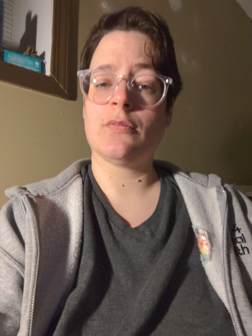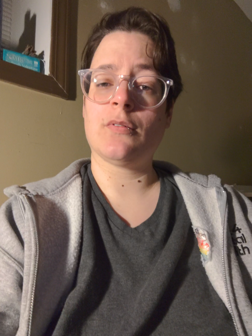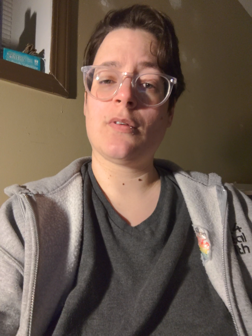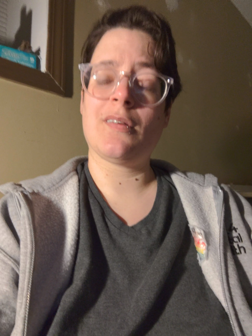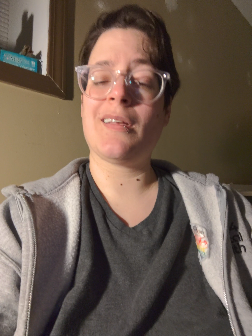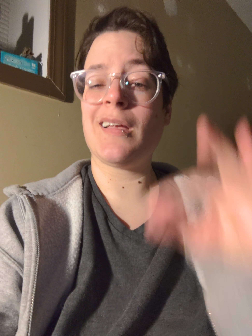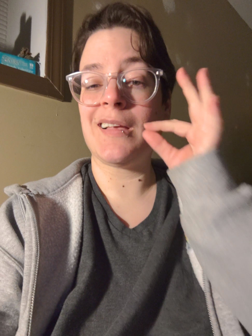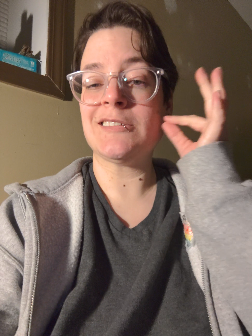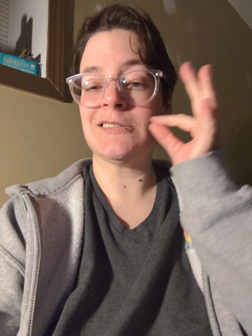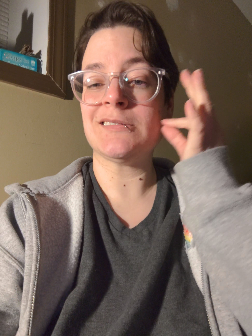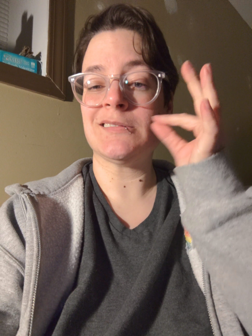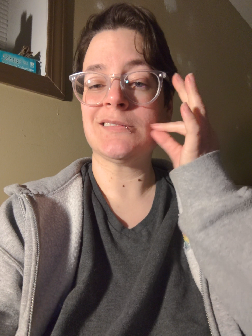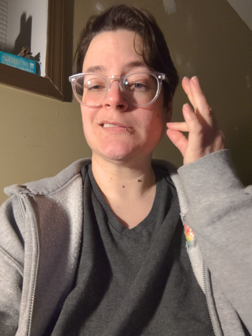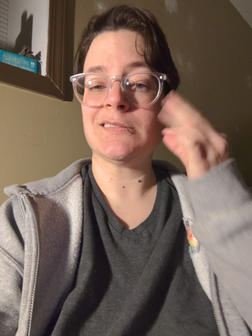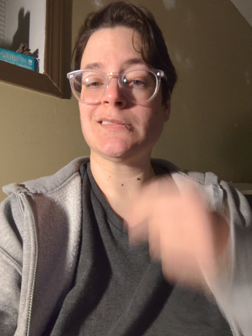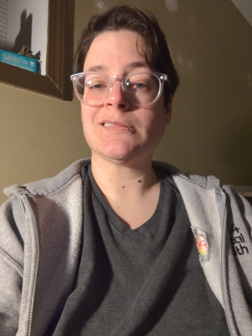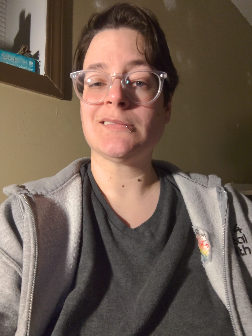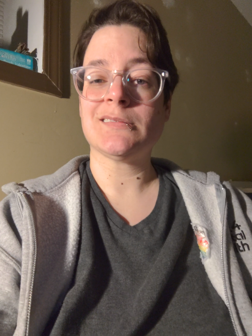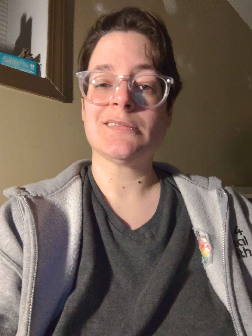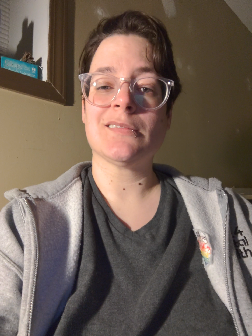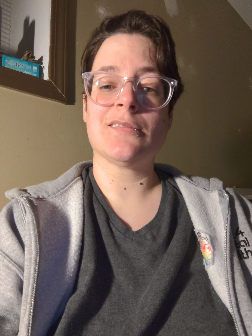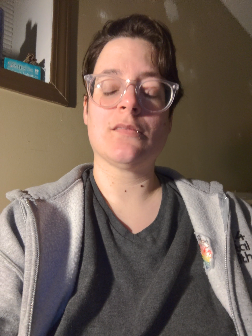cat